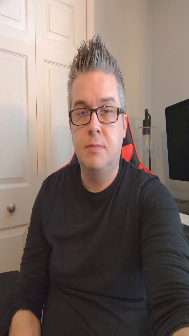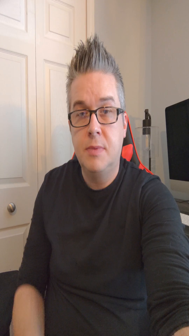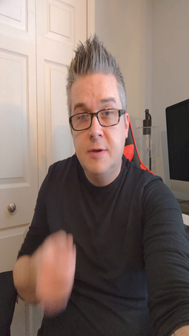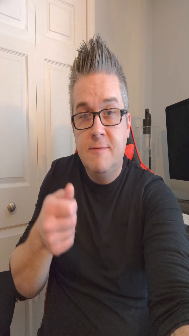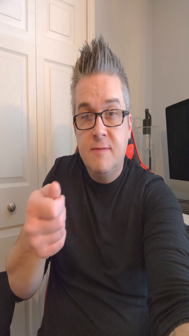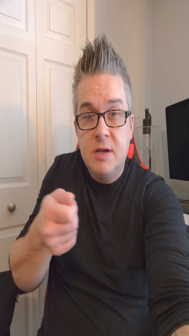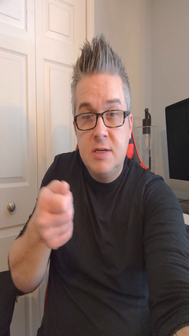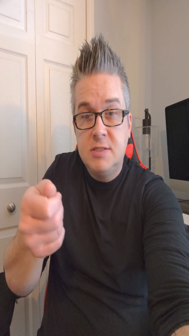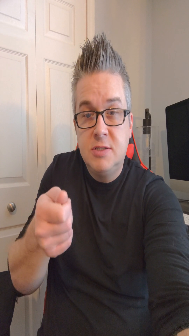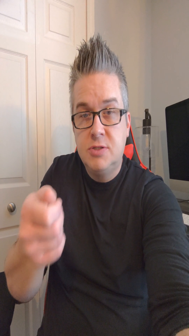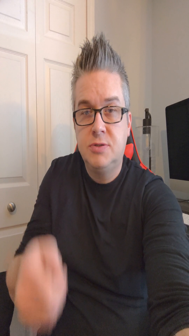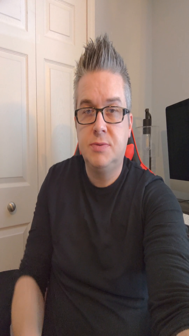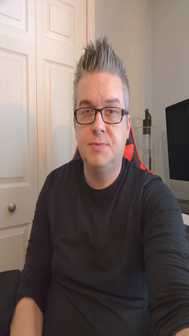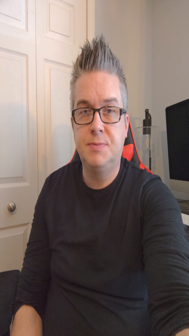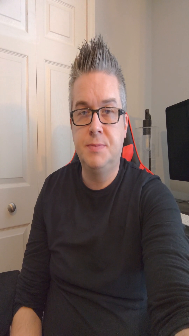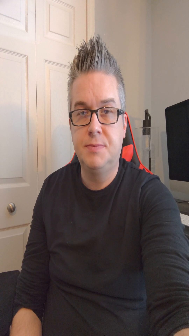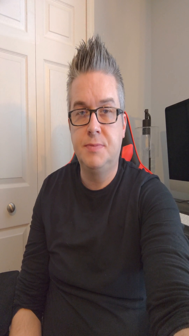vacuum